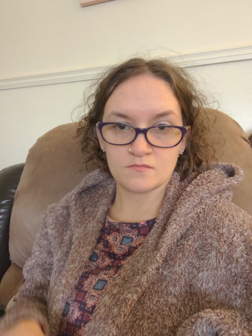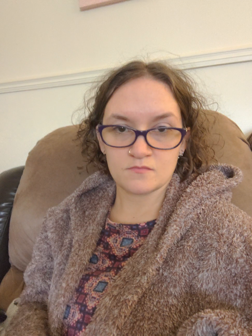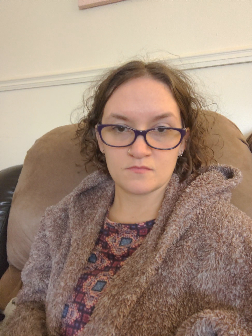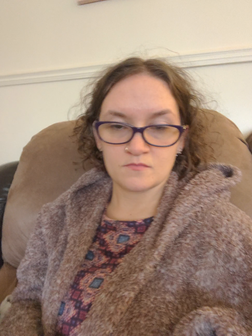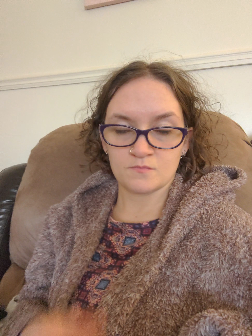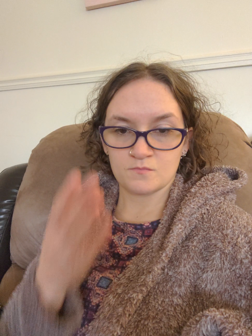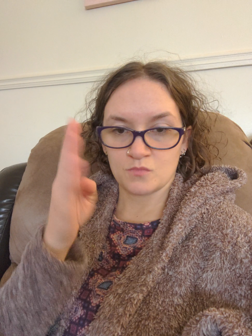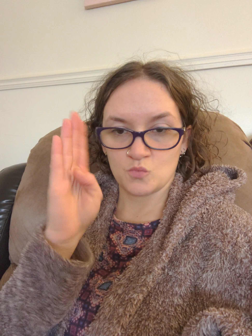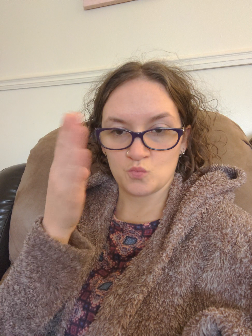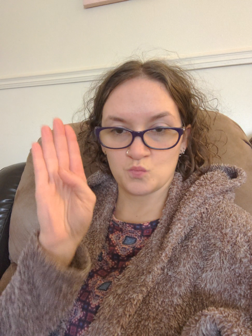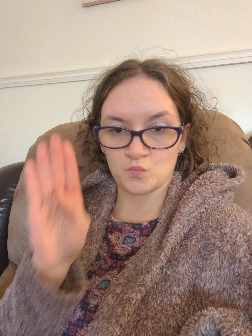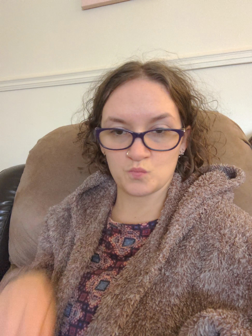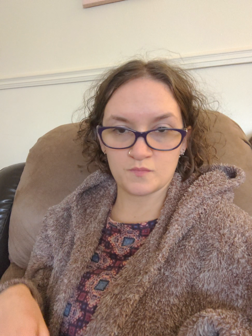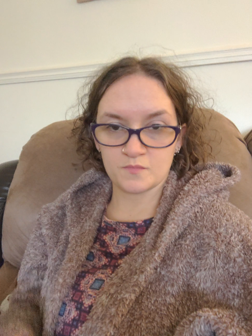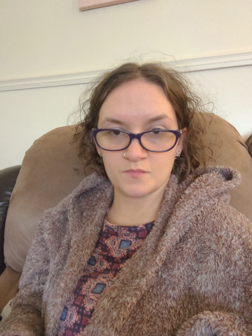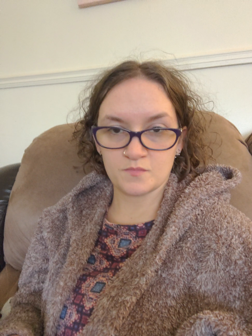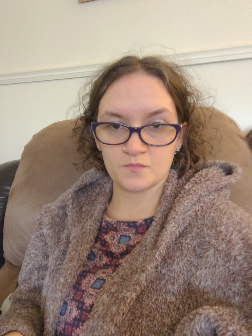blue